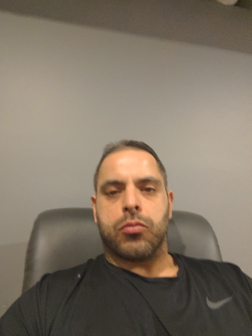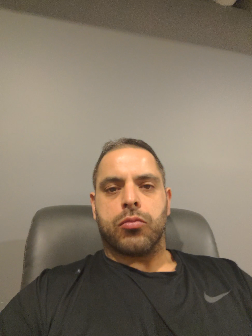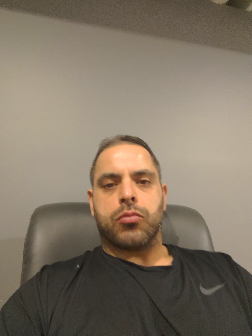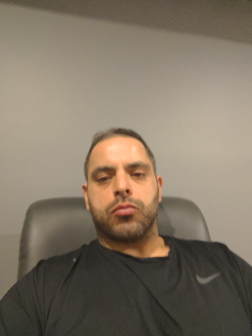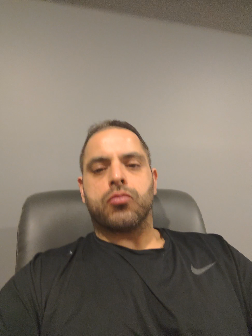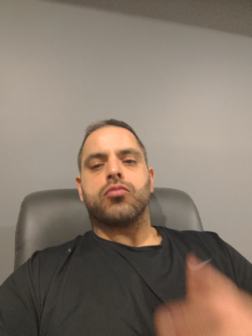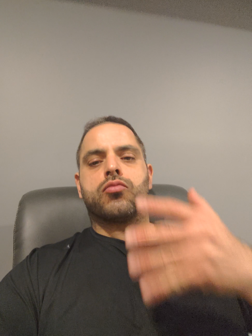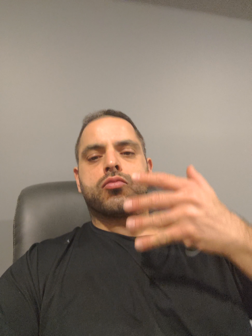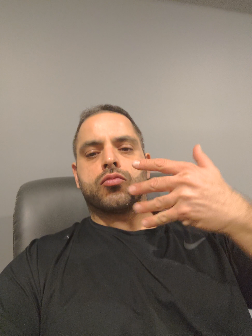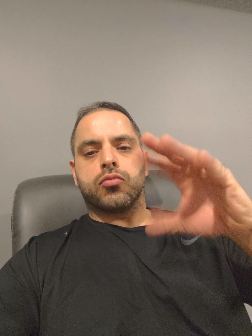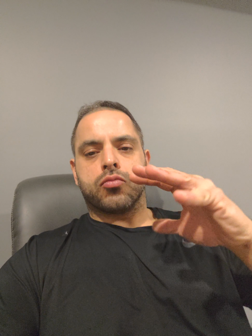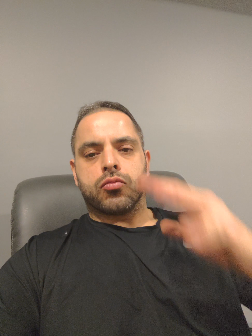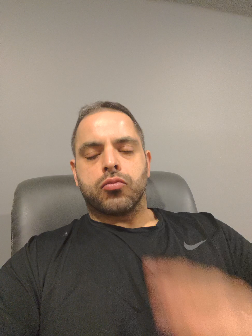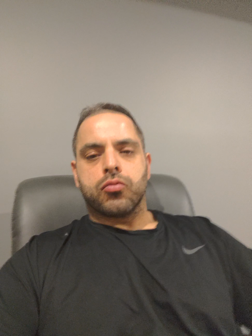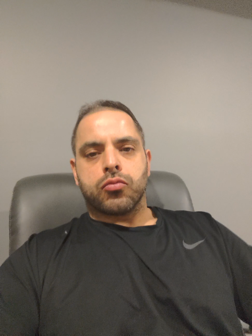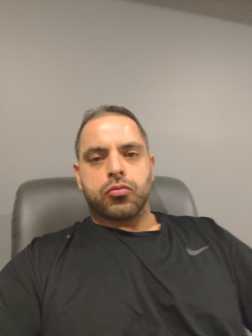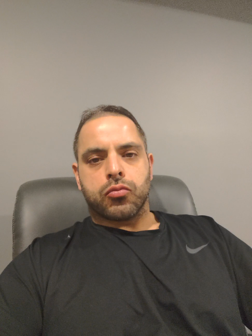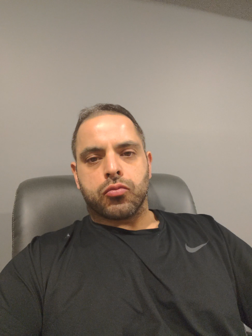finish